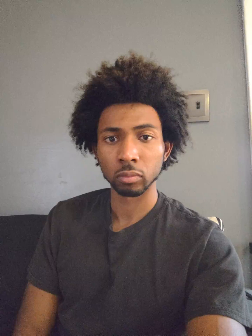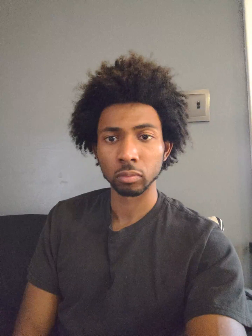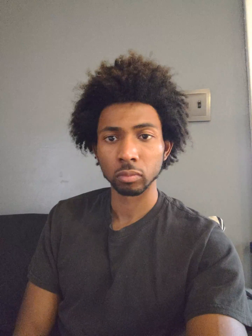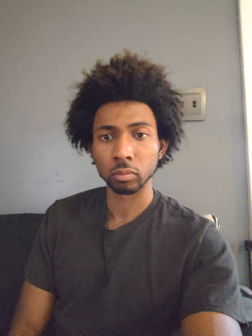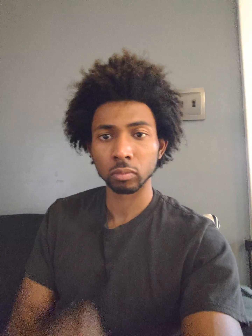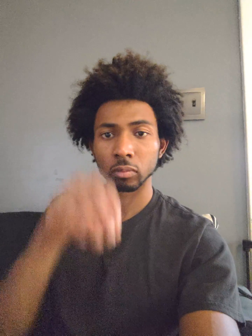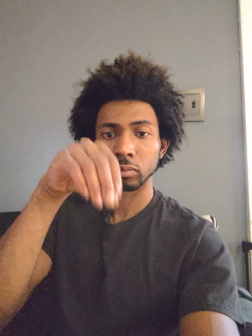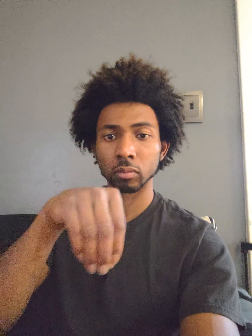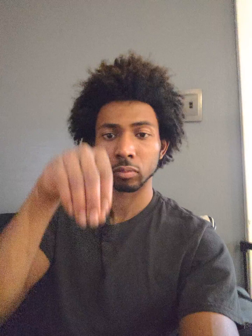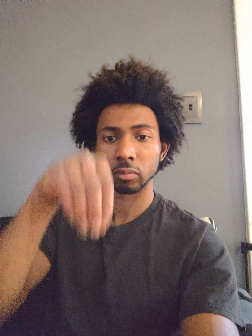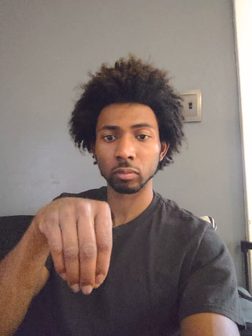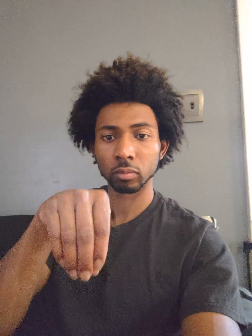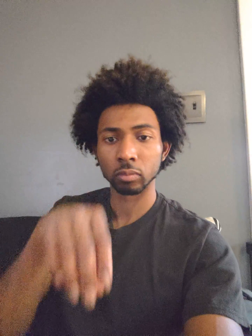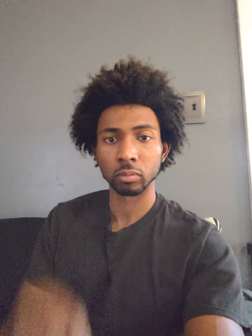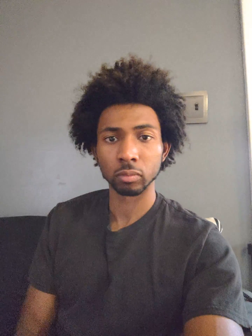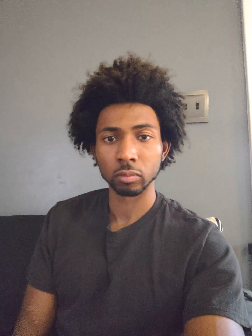inside